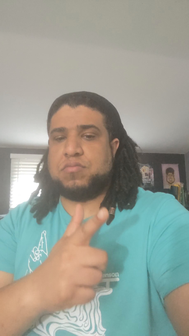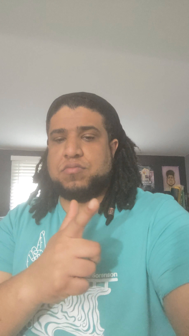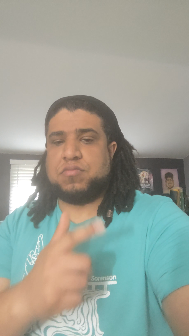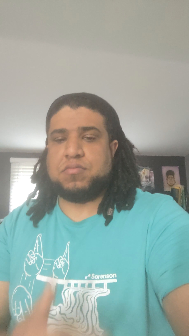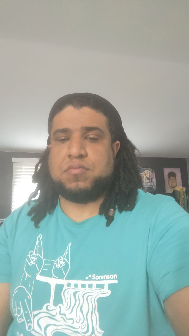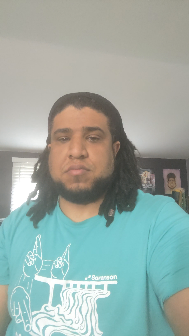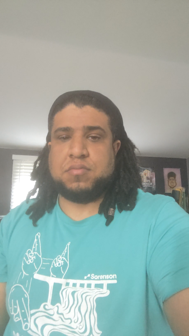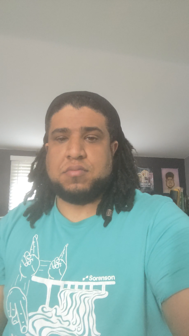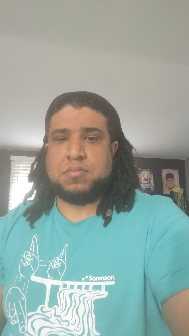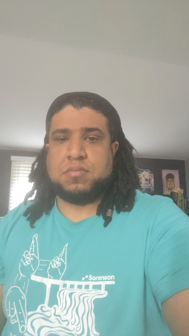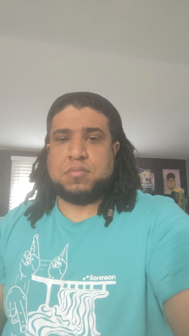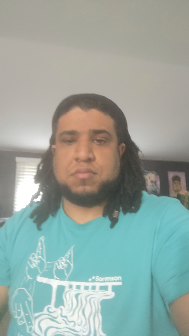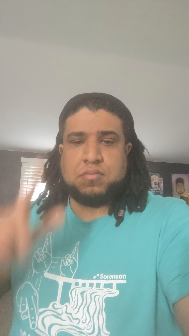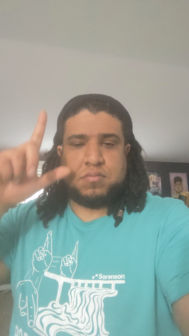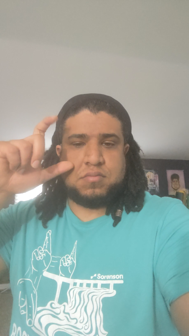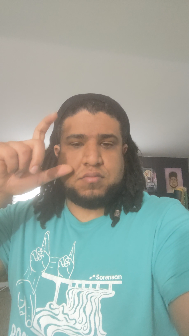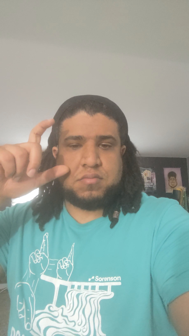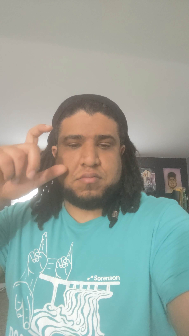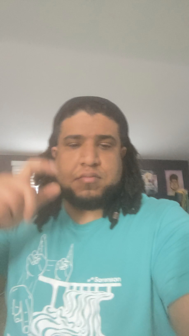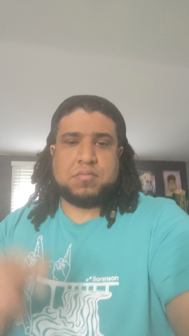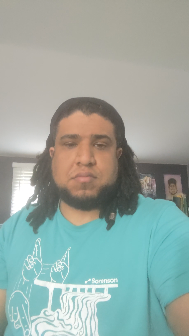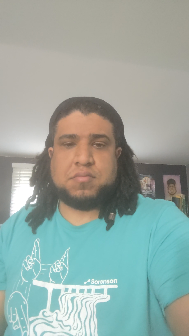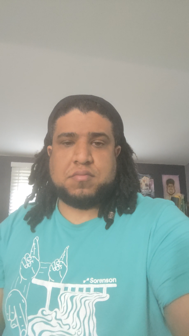camera